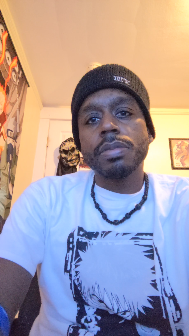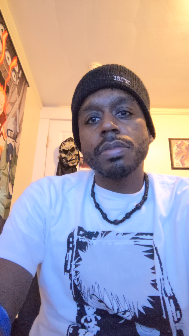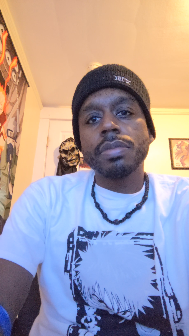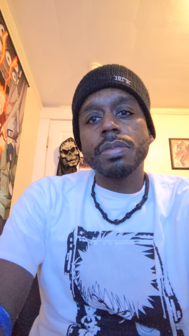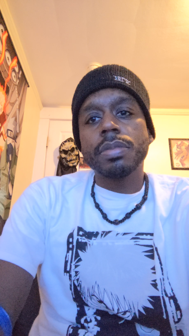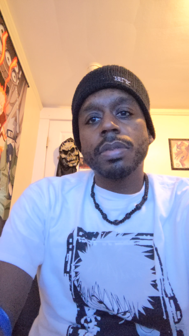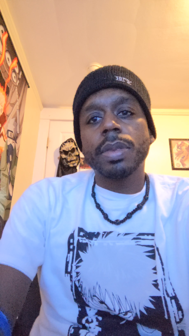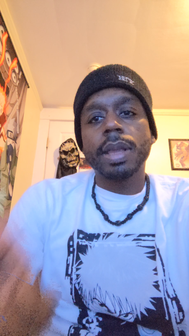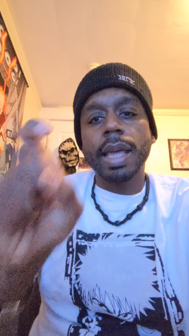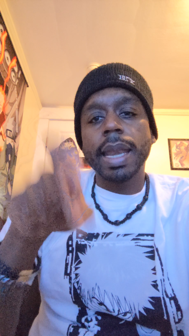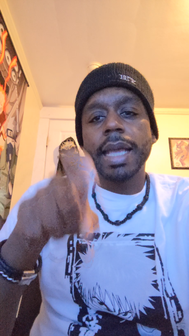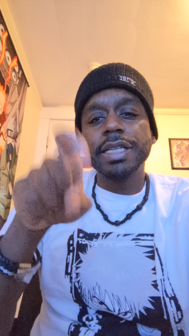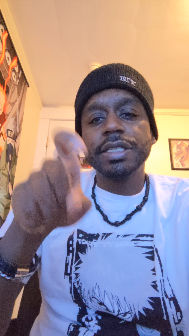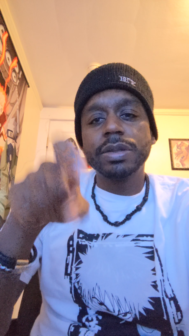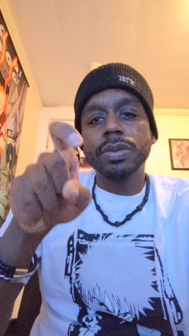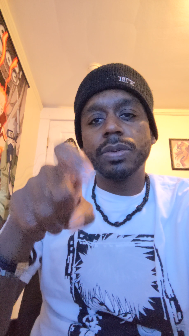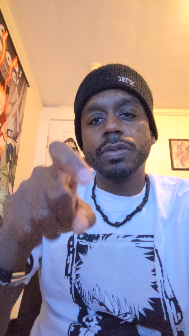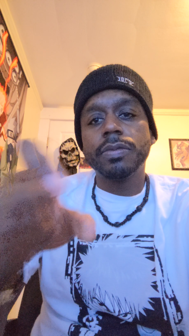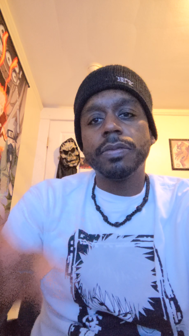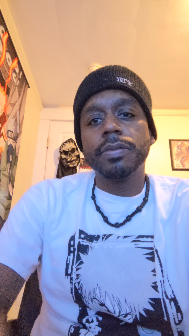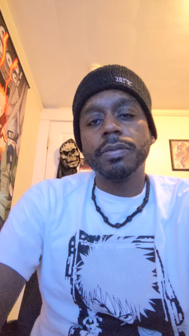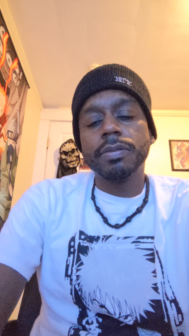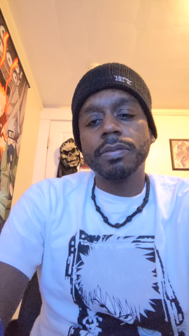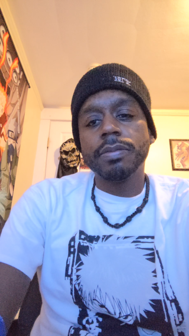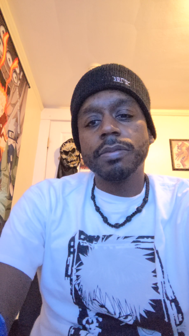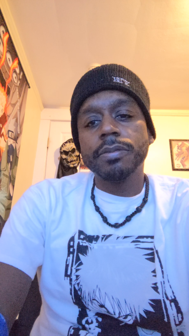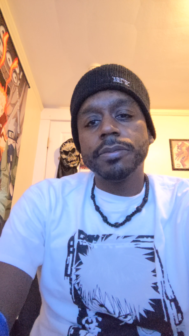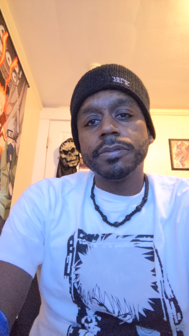need